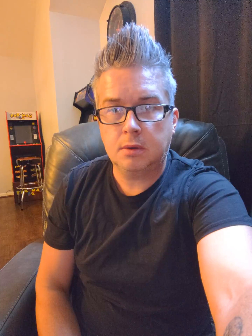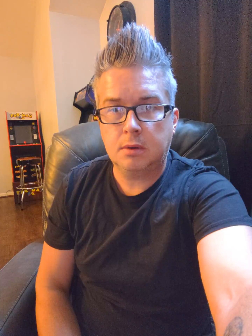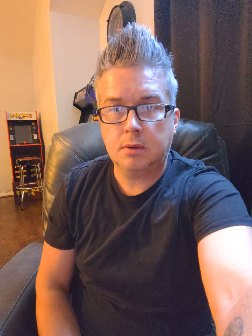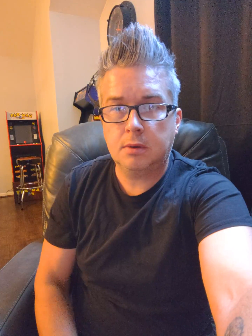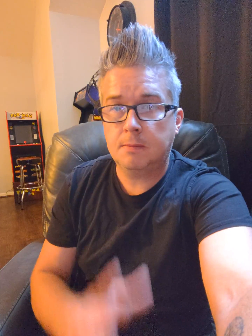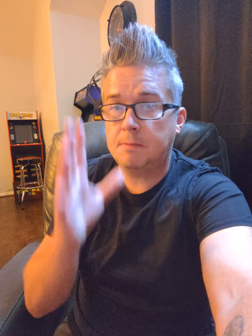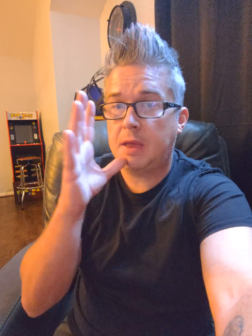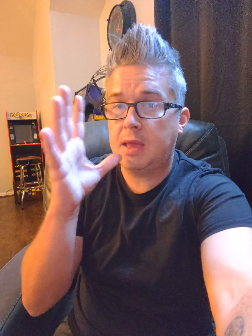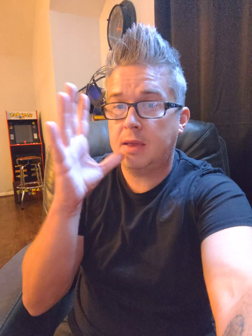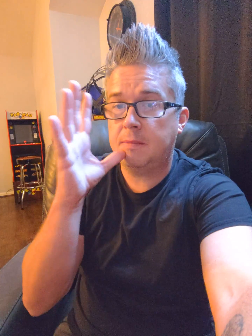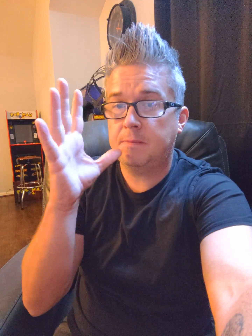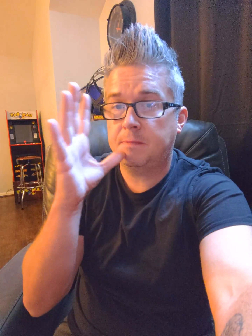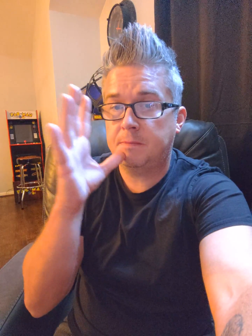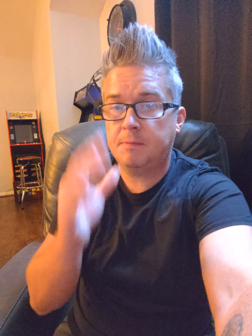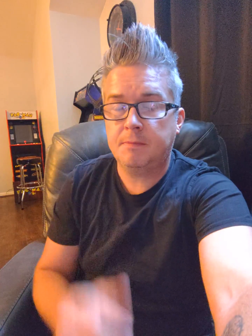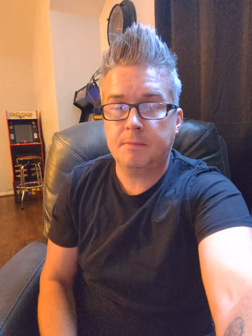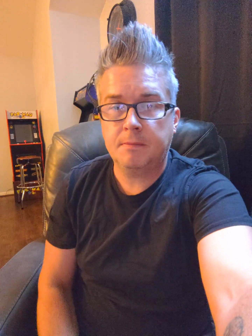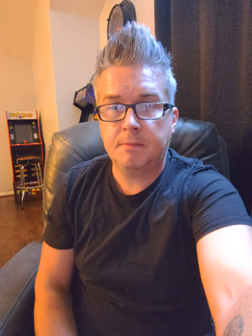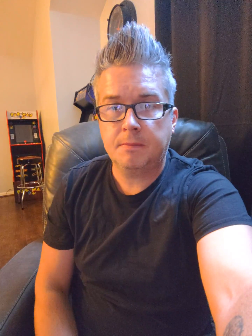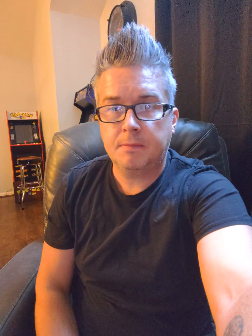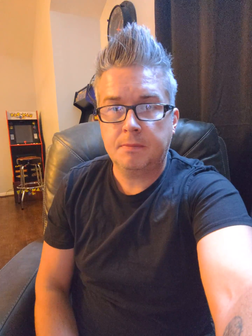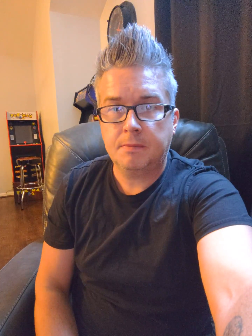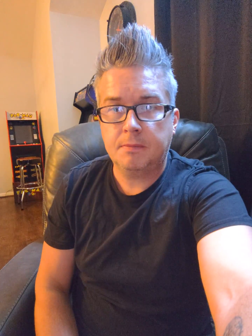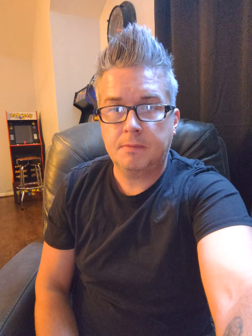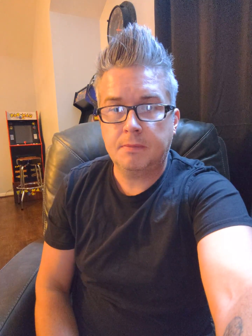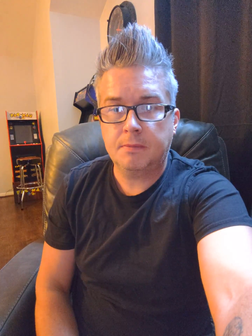mommy